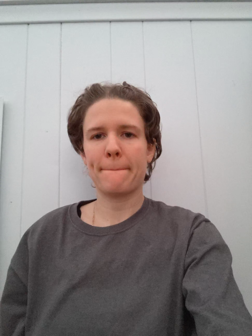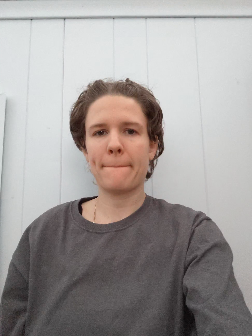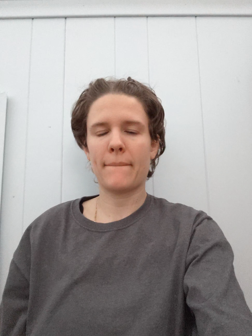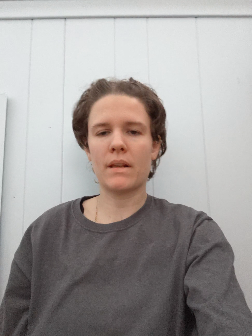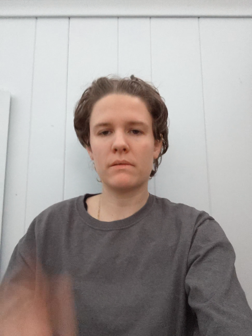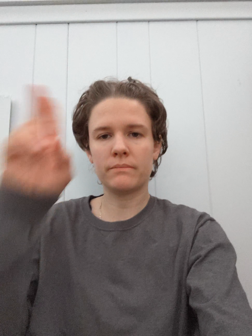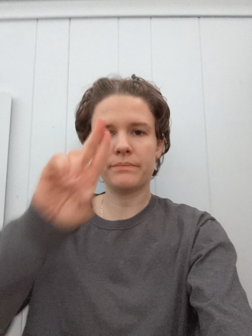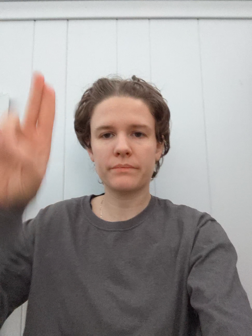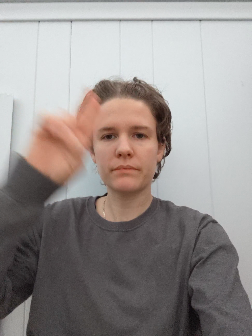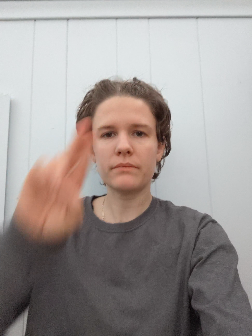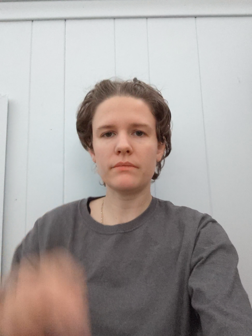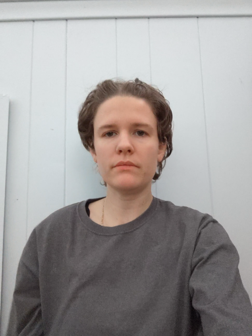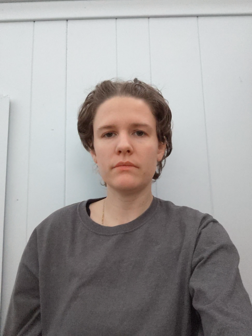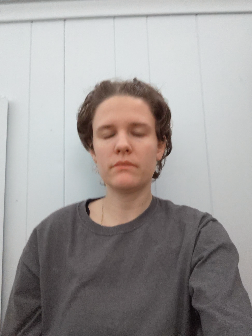uncle